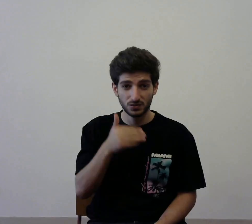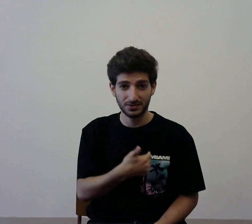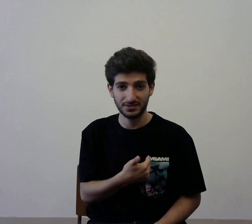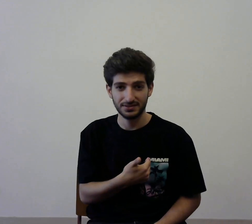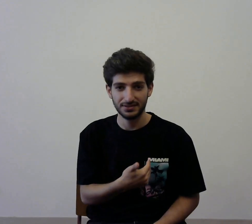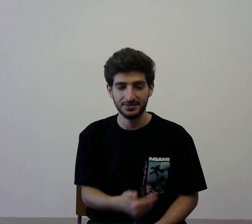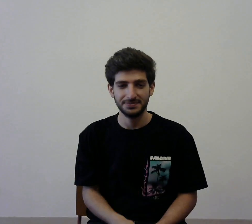istəmək